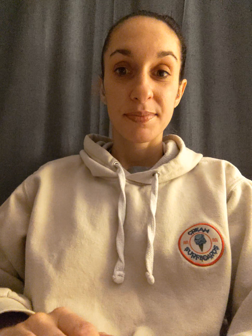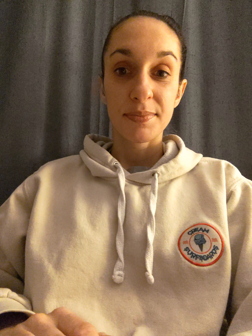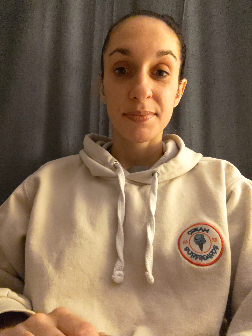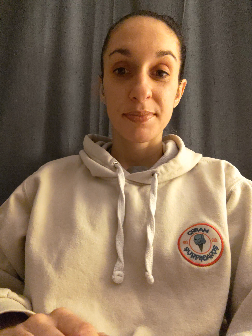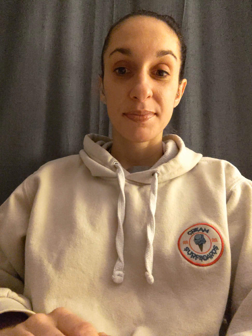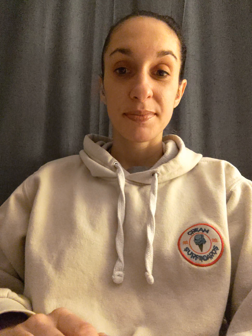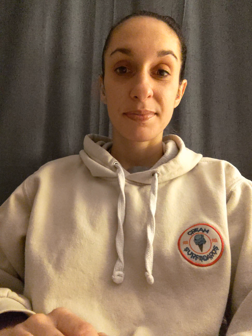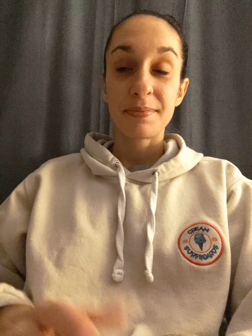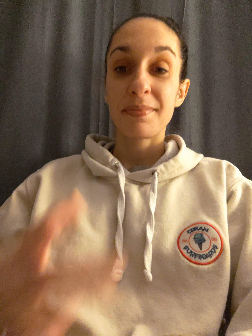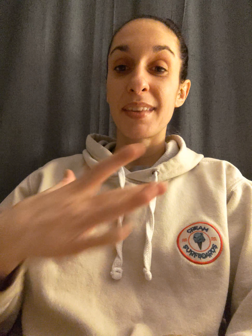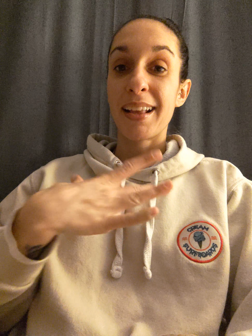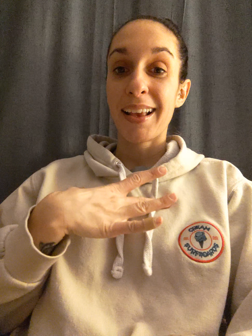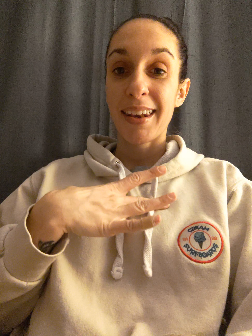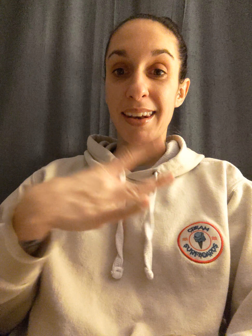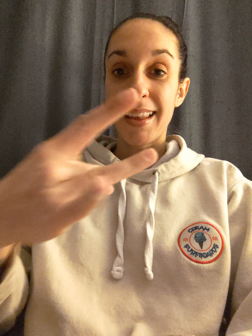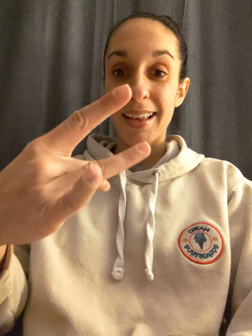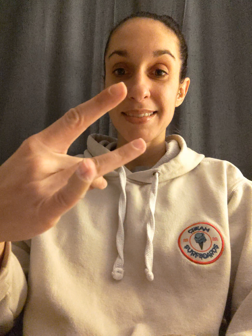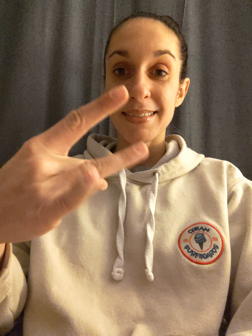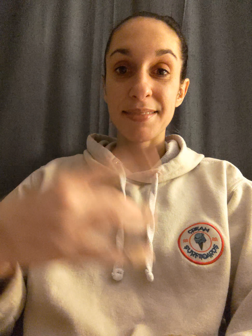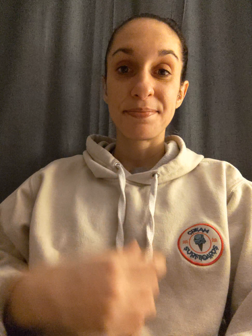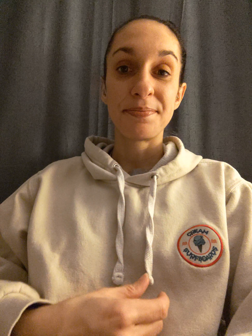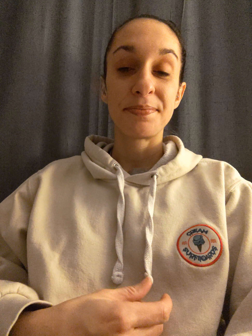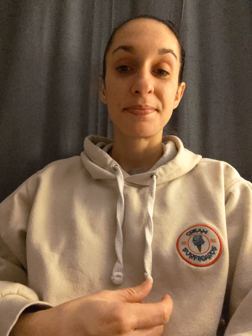like